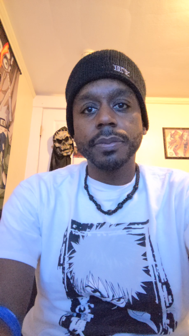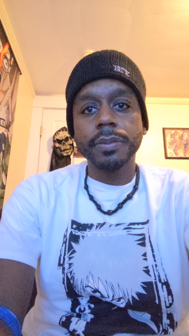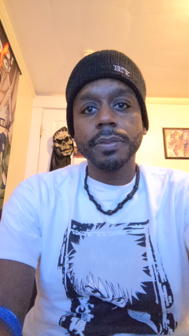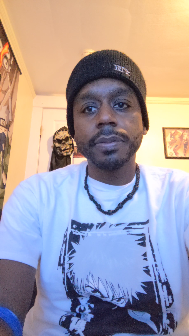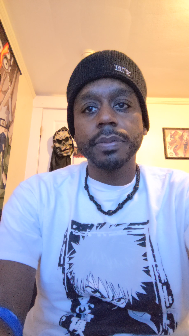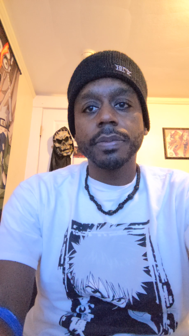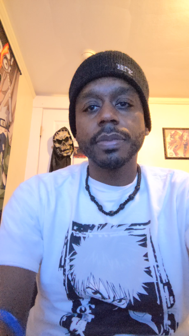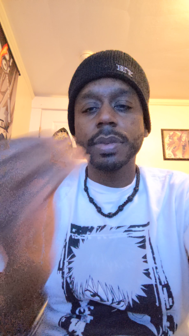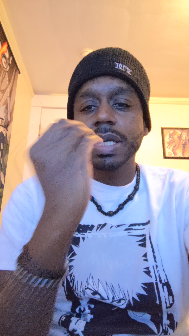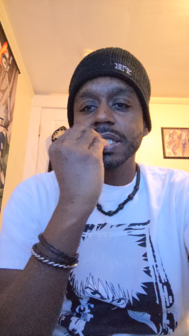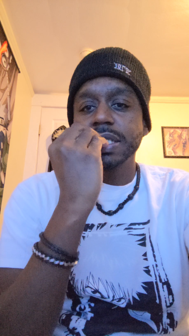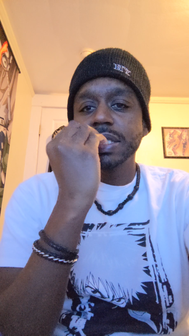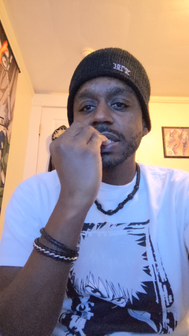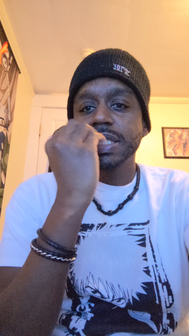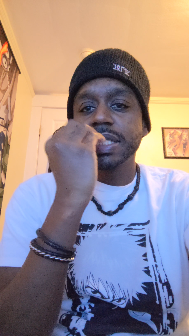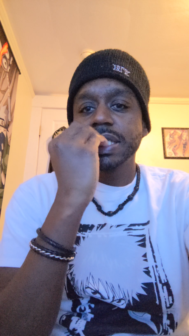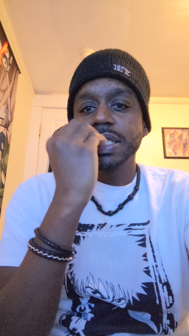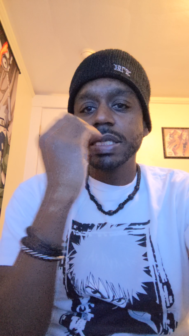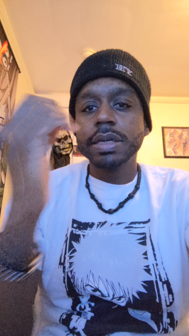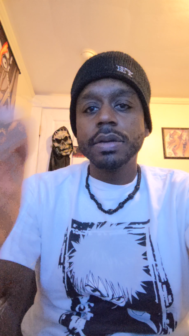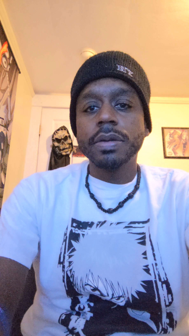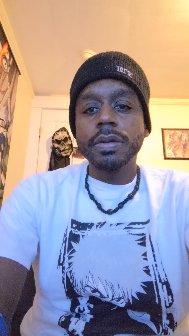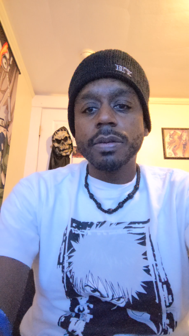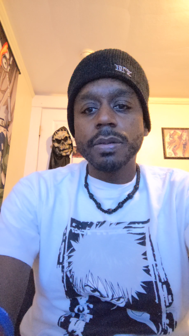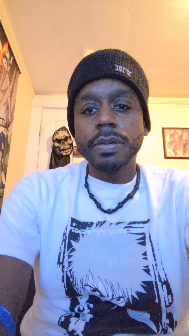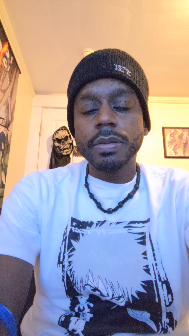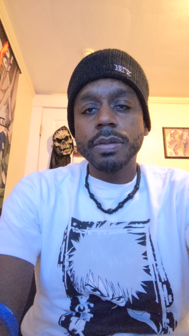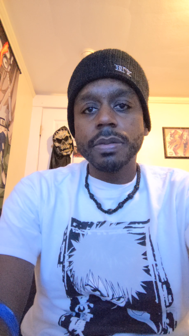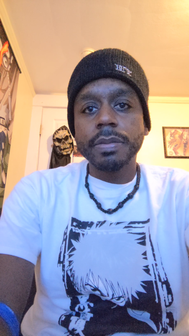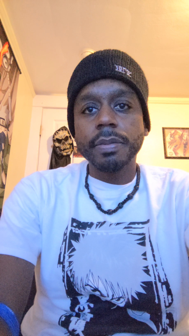eat